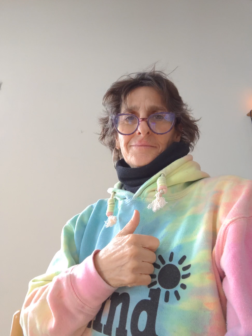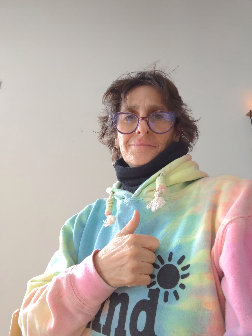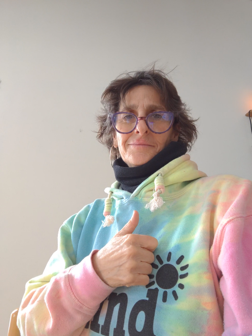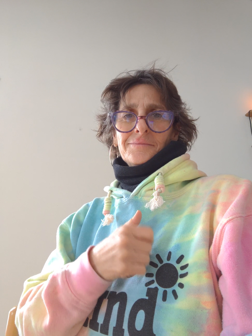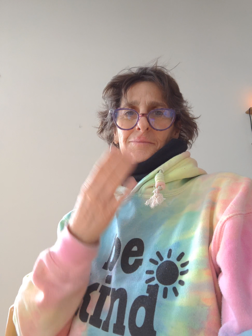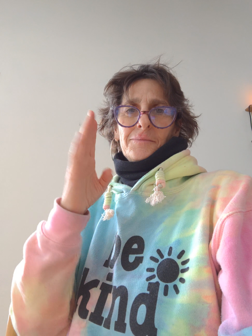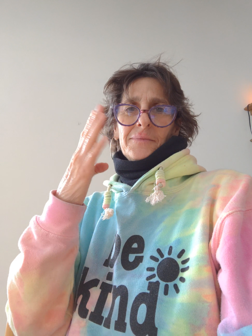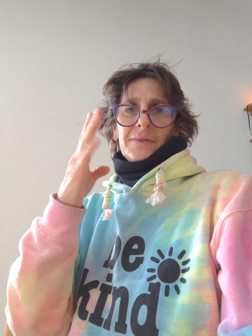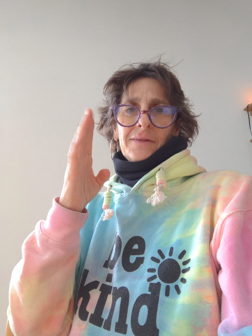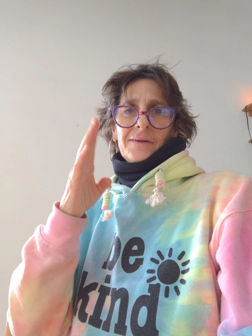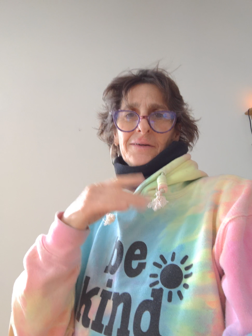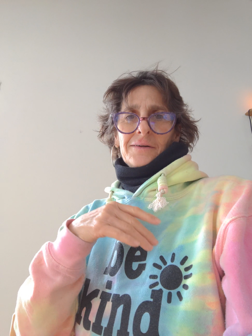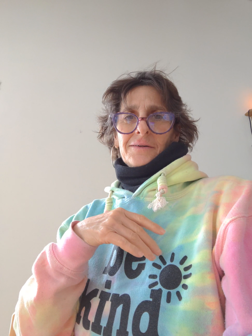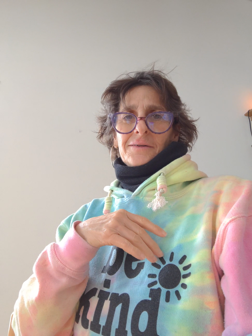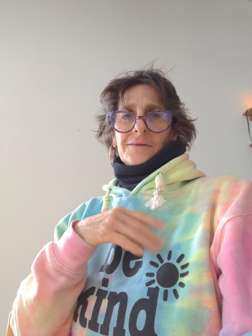blue